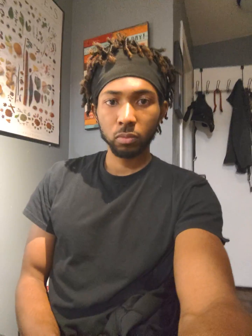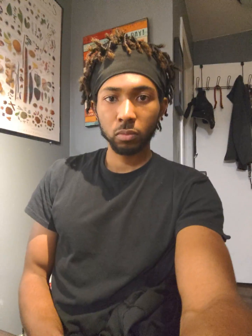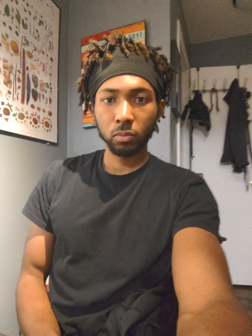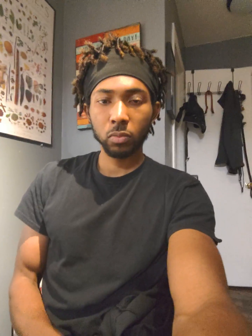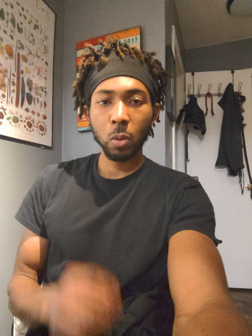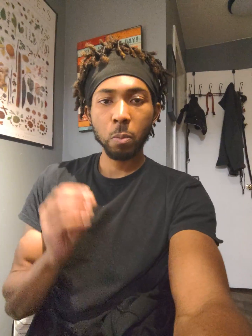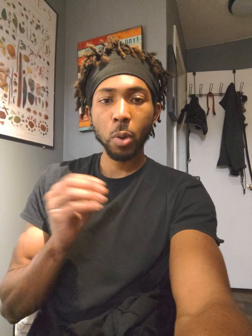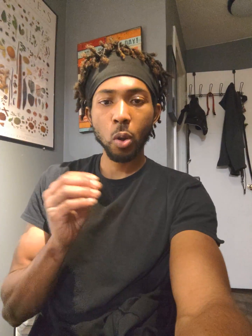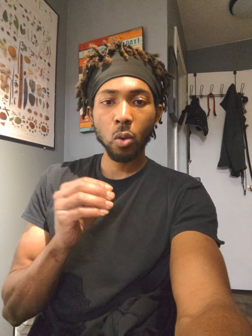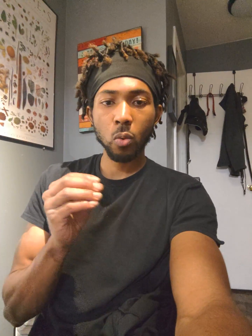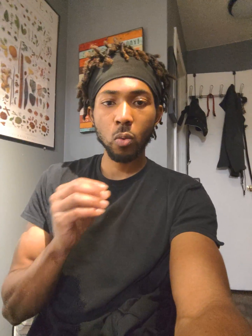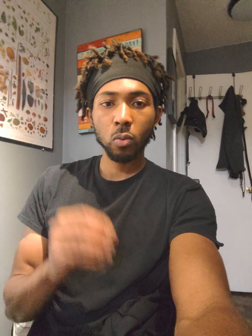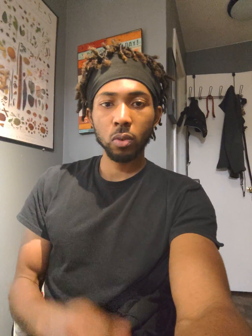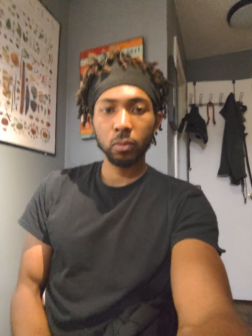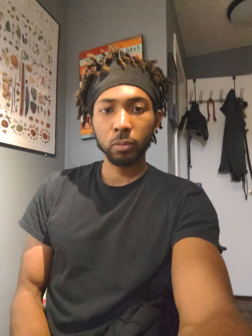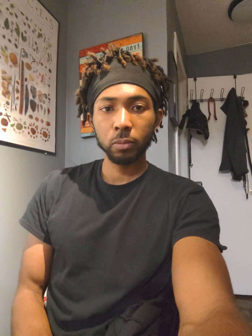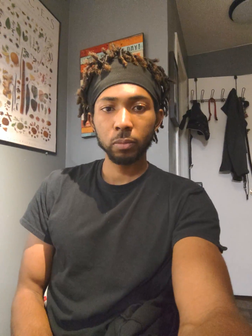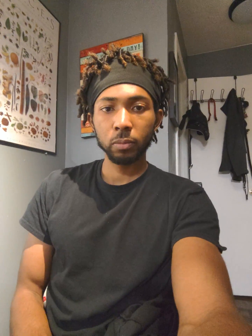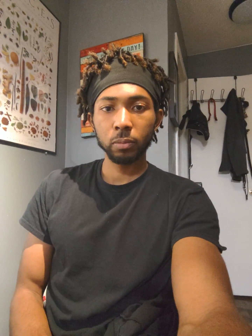more